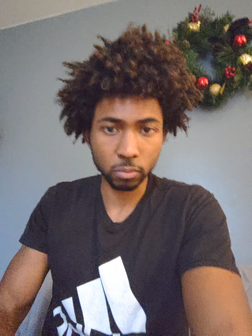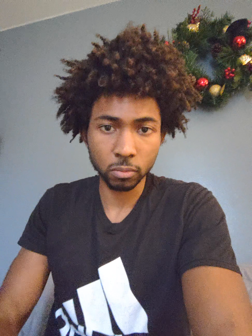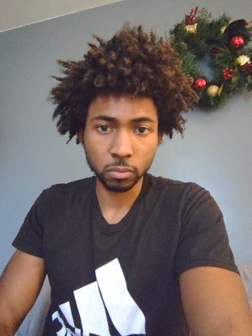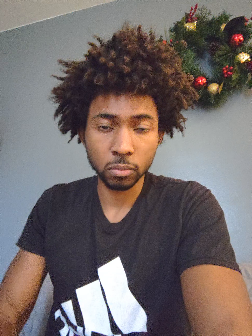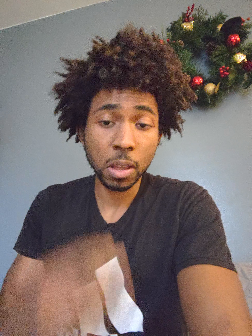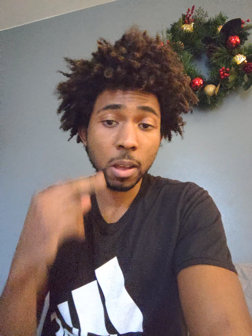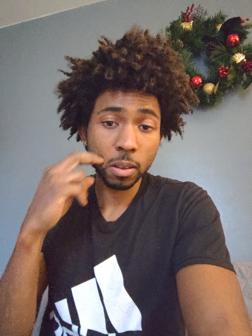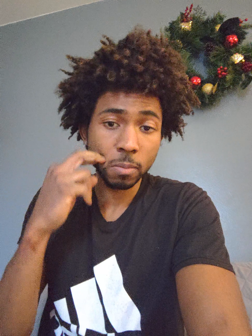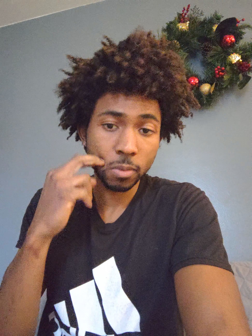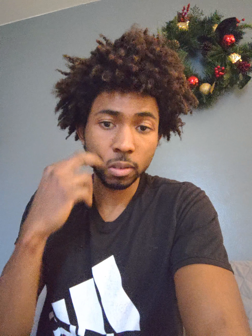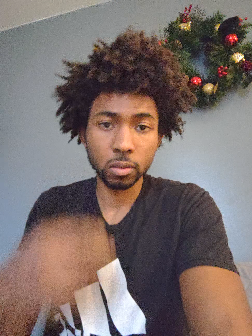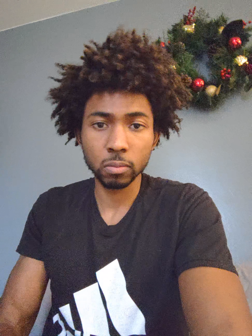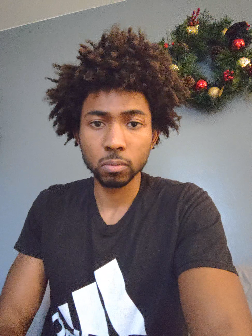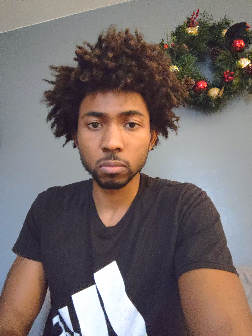gum